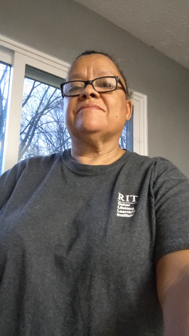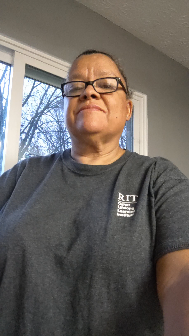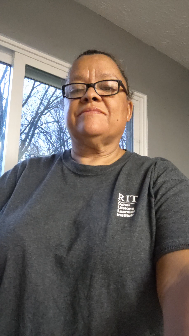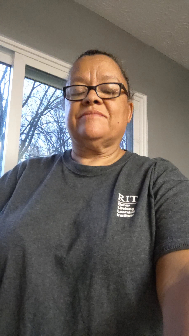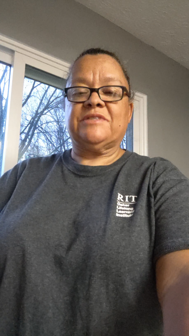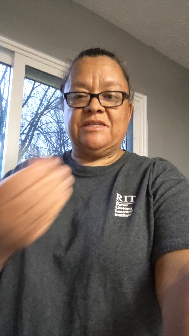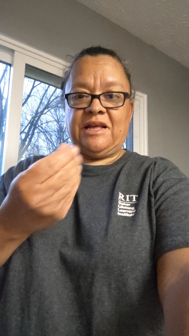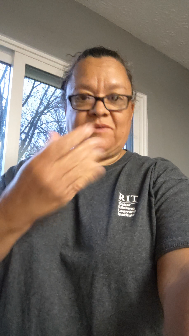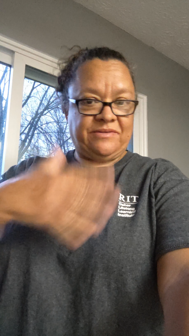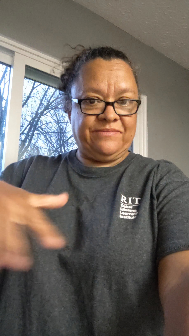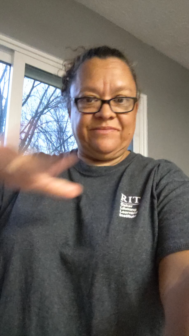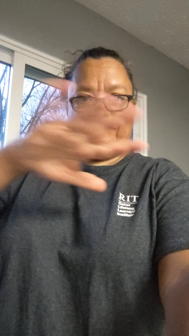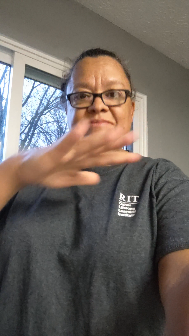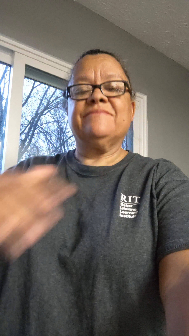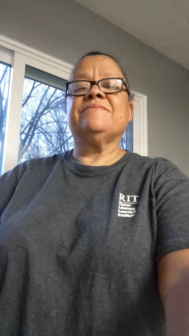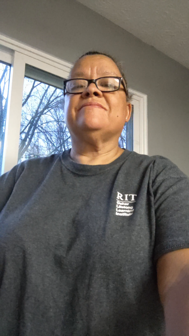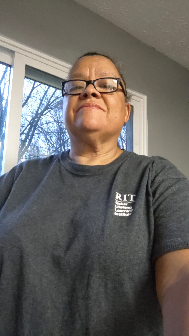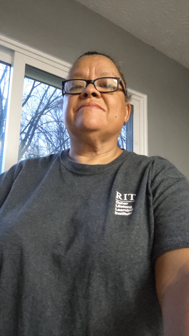garden